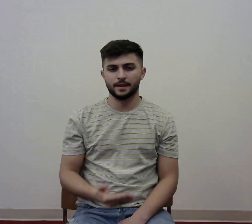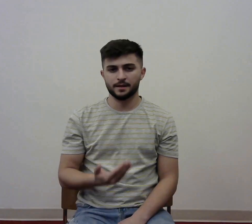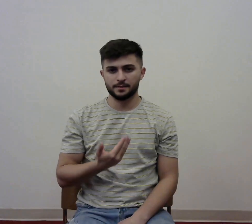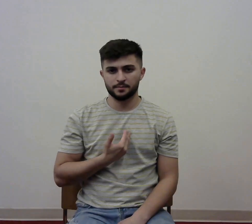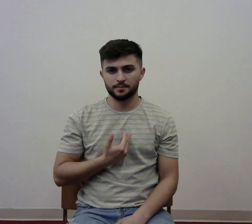mən